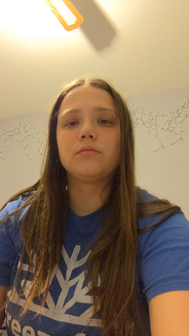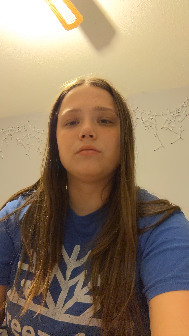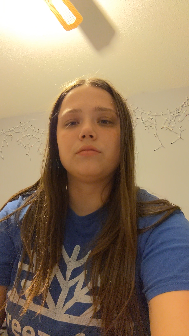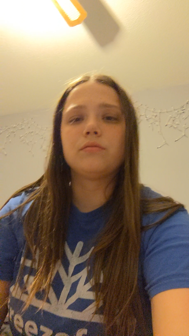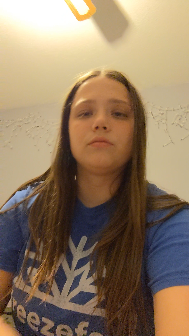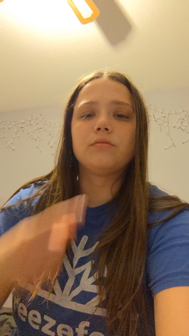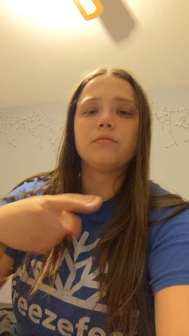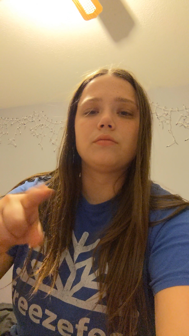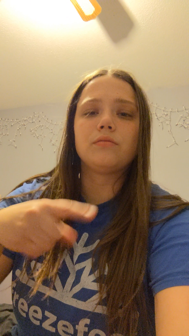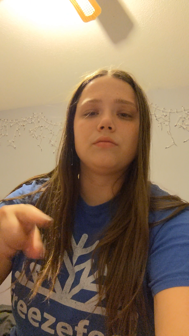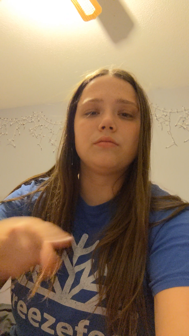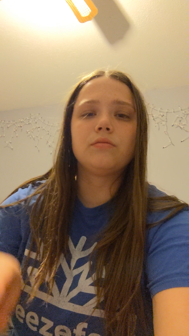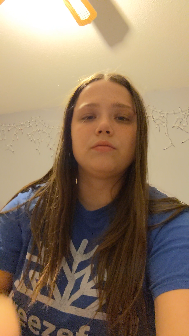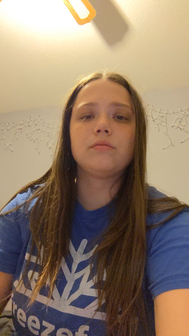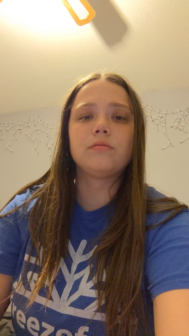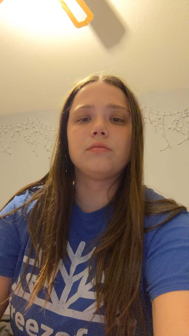knife